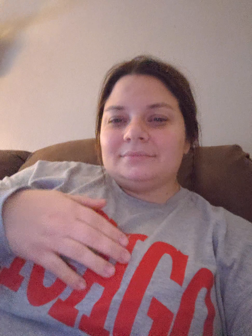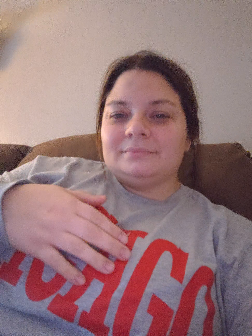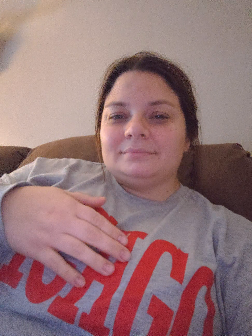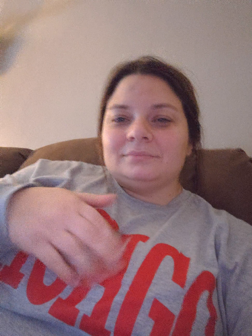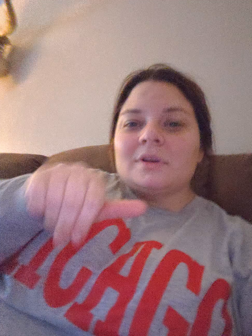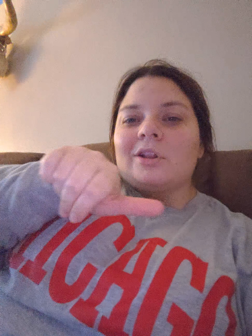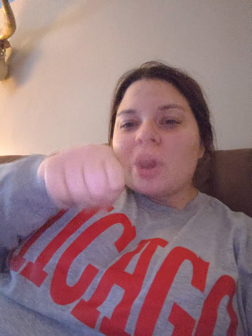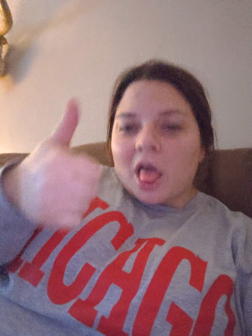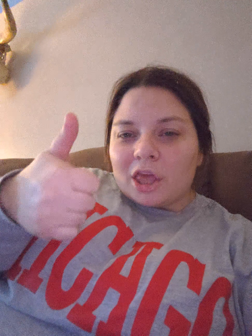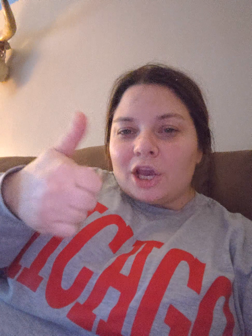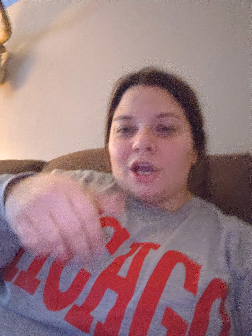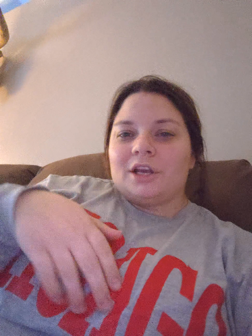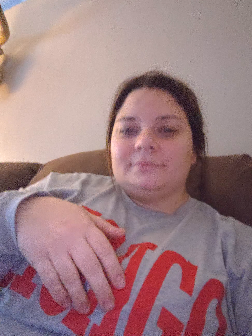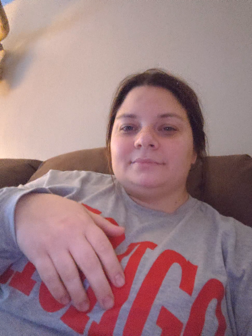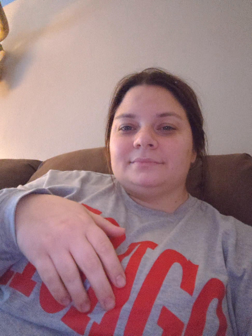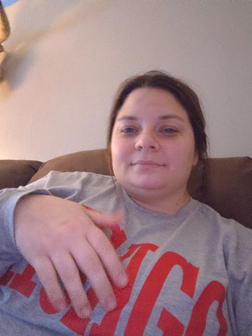another